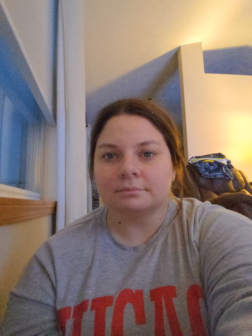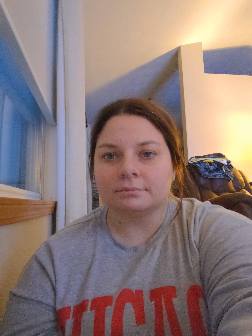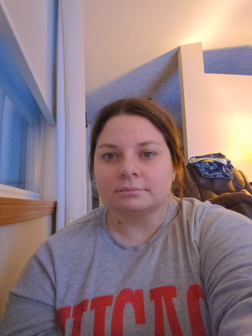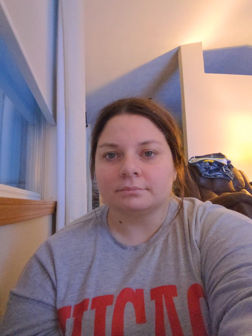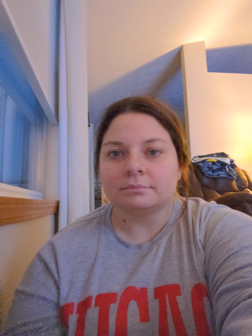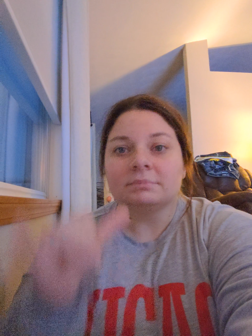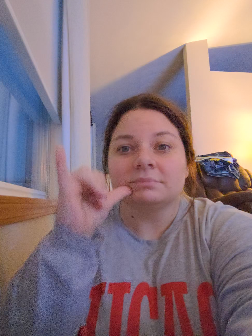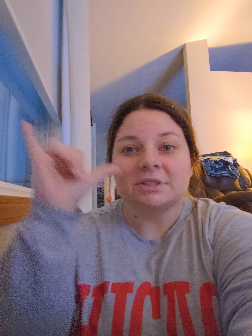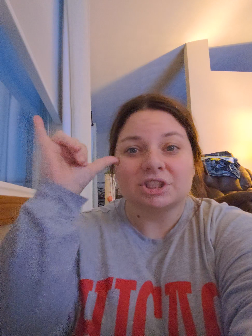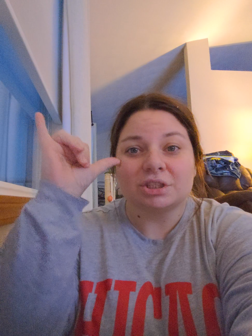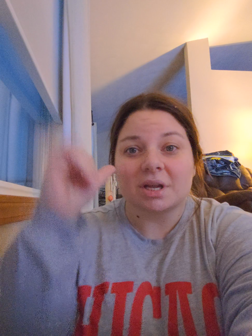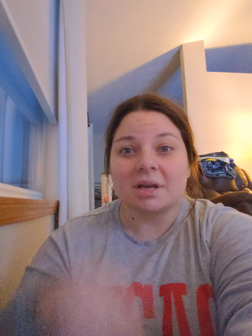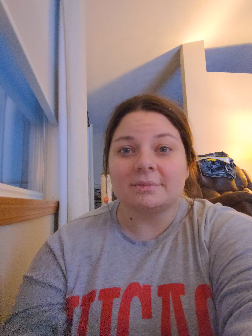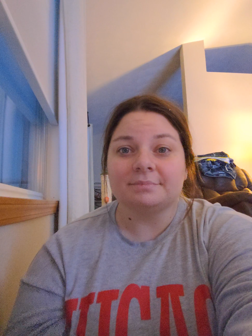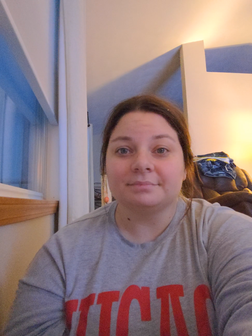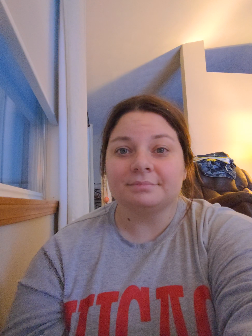yesterday